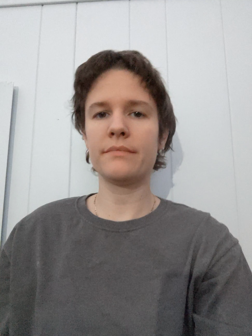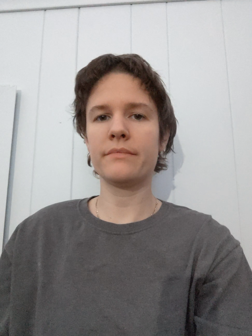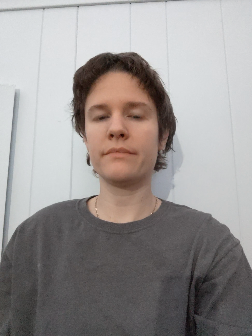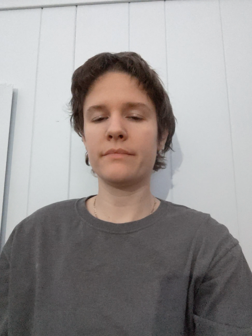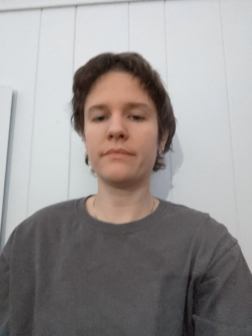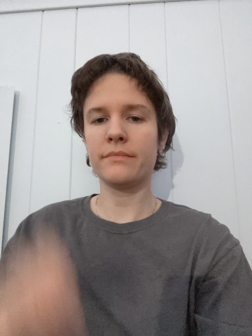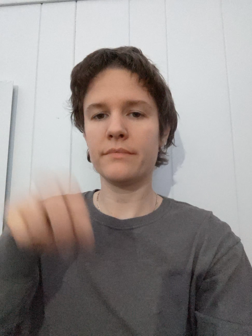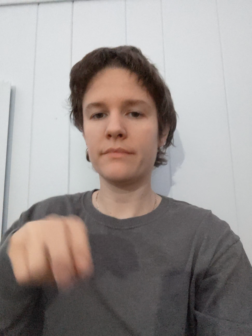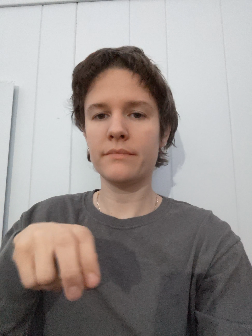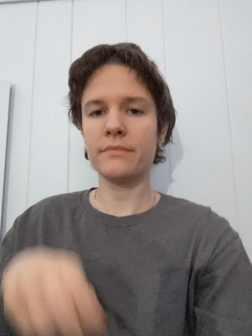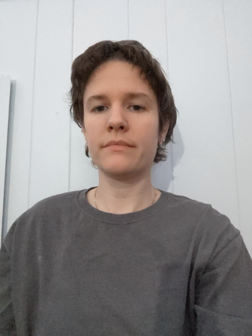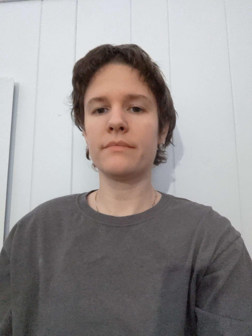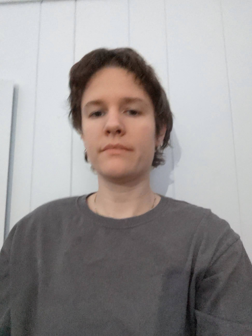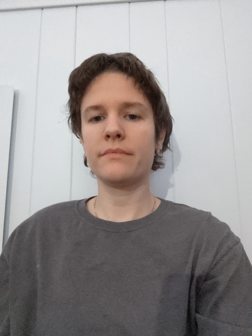chair